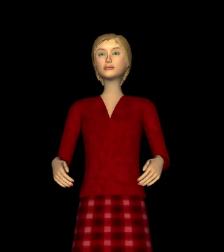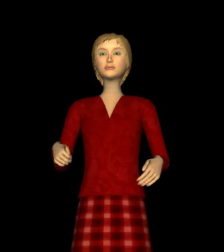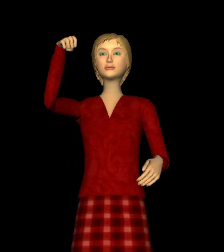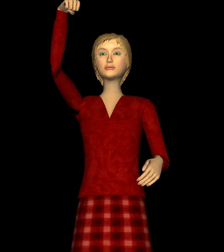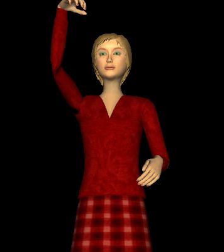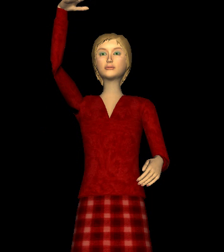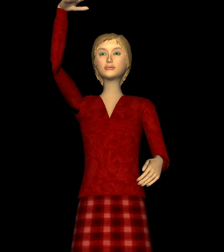ضوء